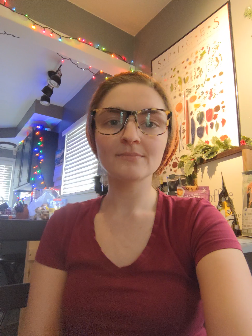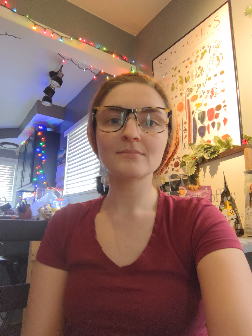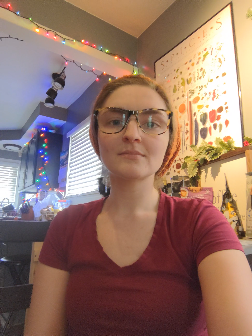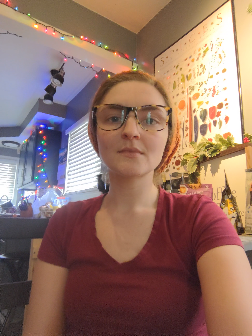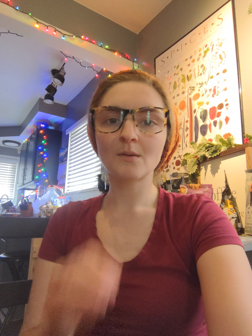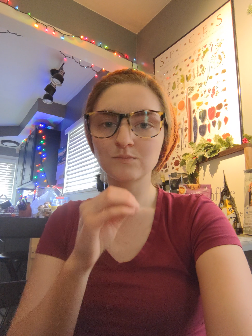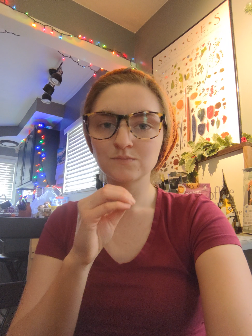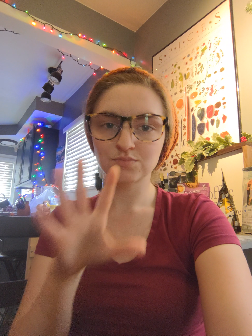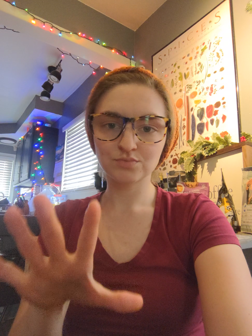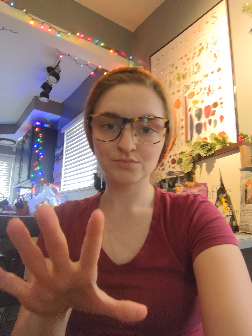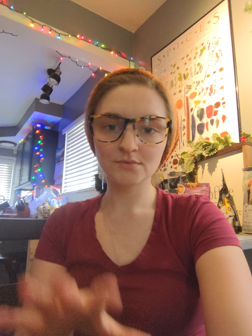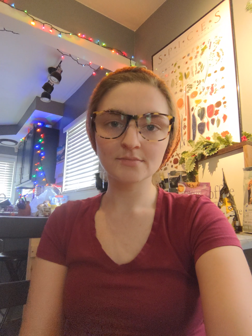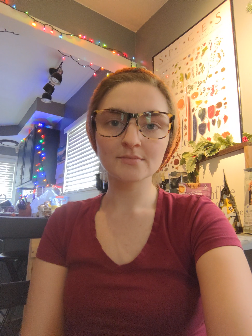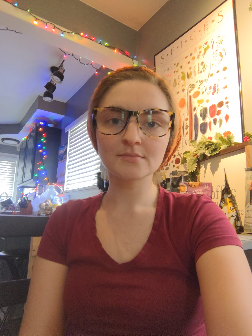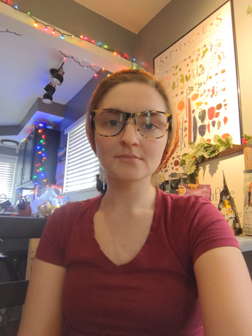blow